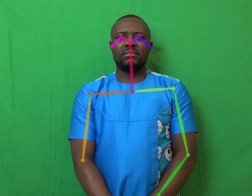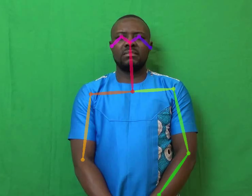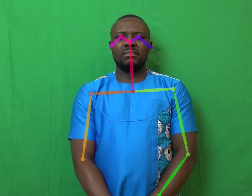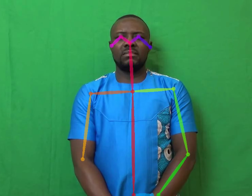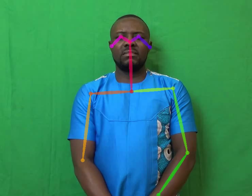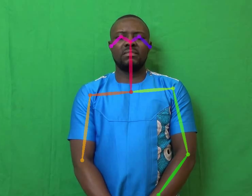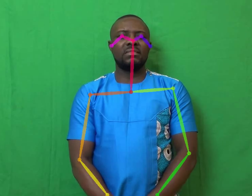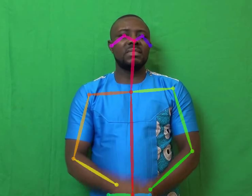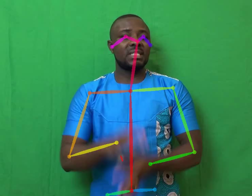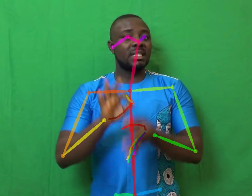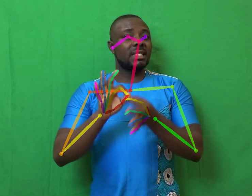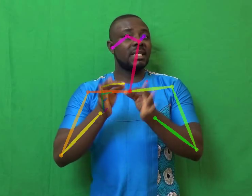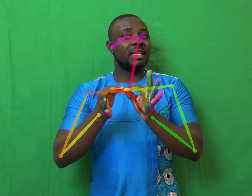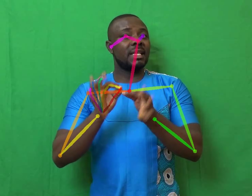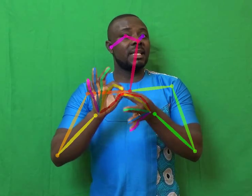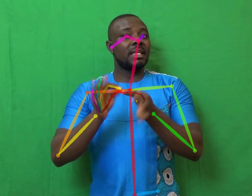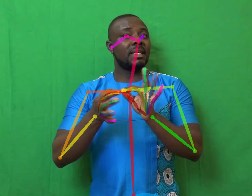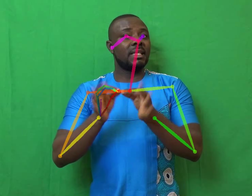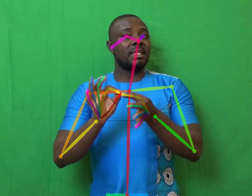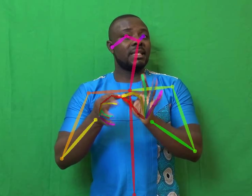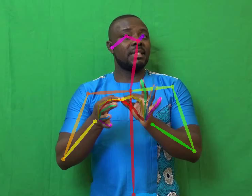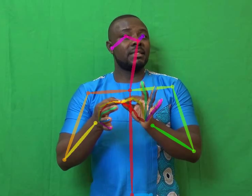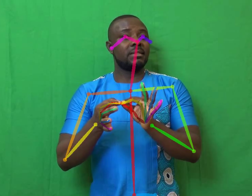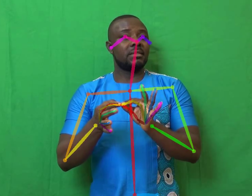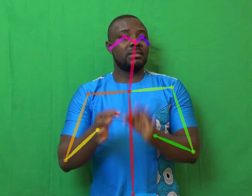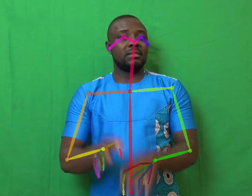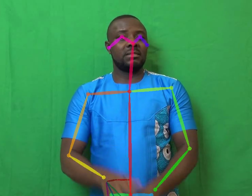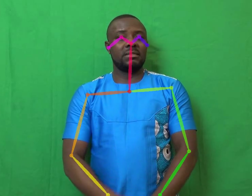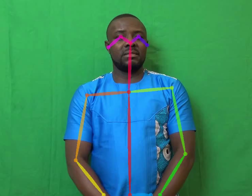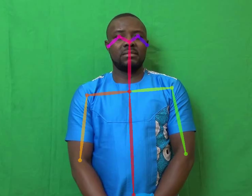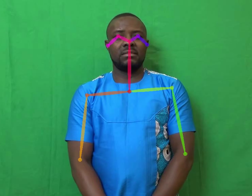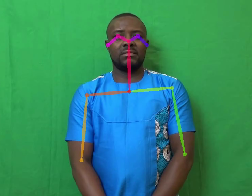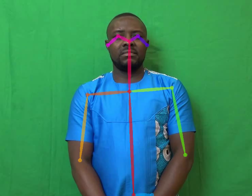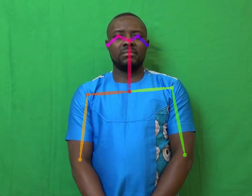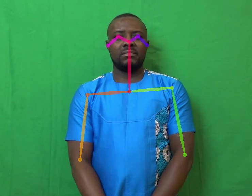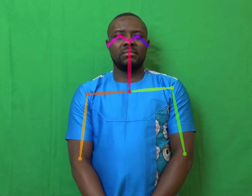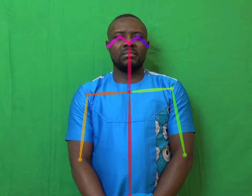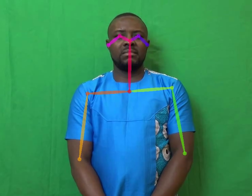interpret